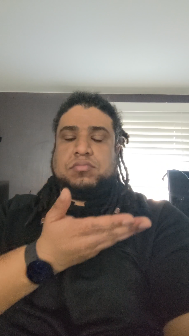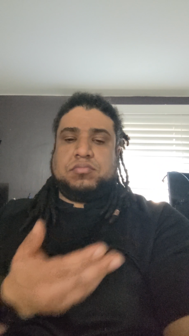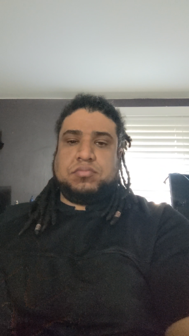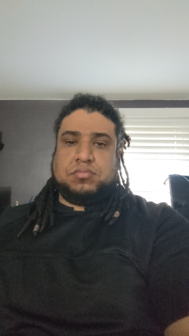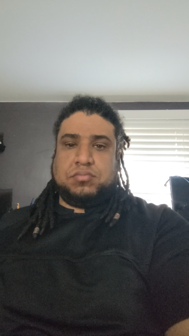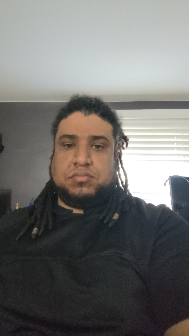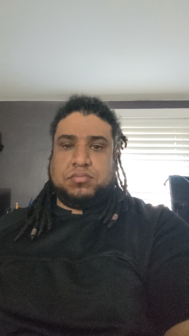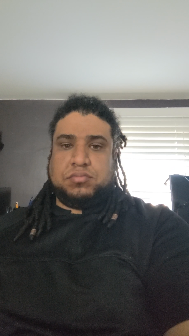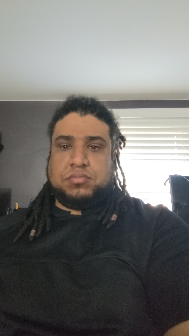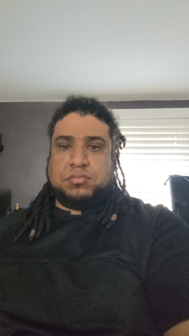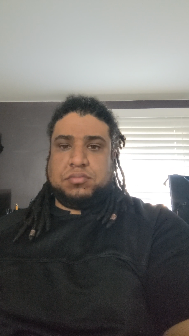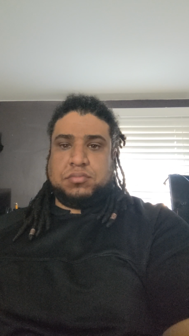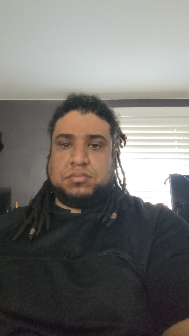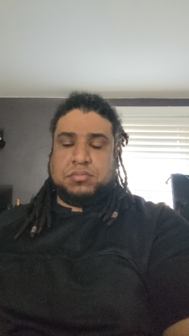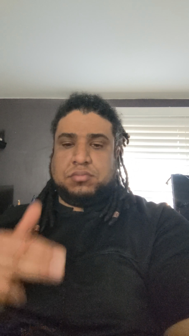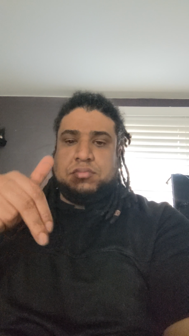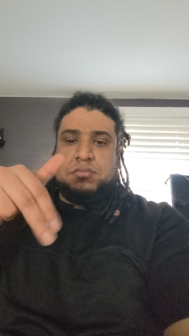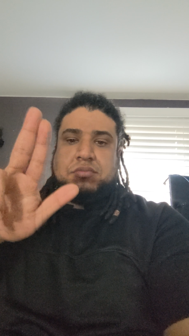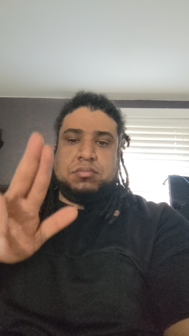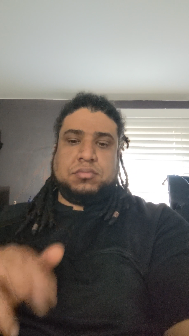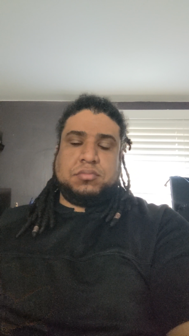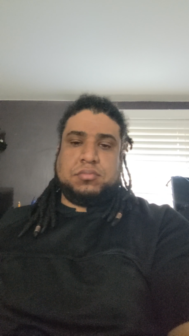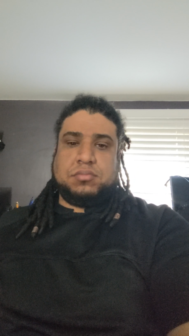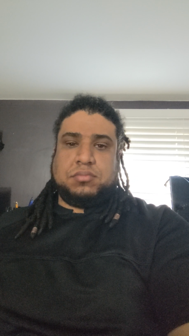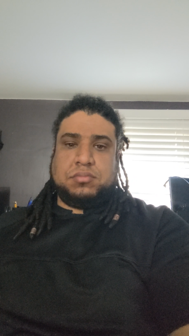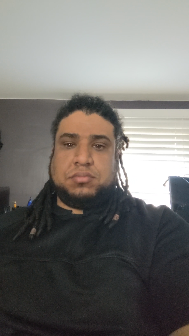lick